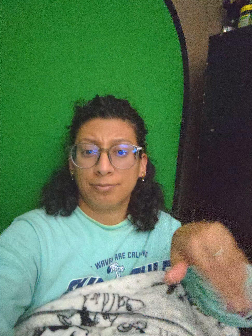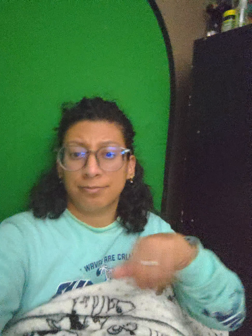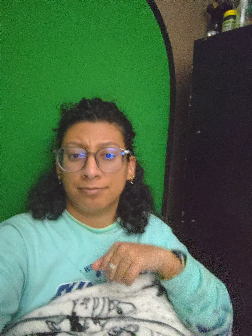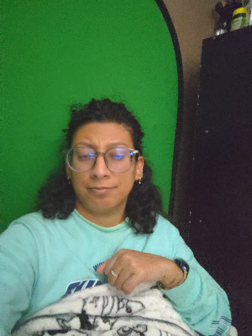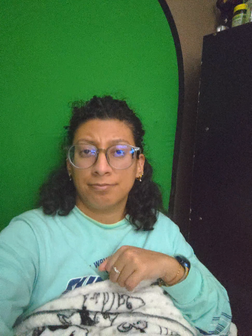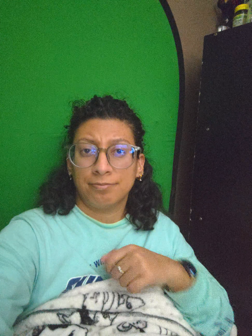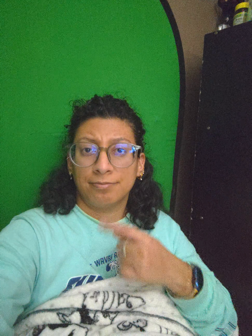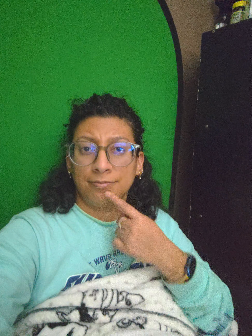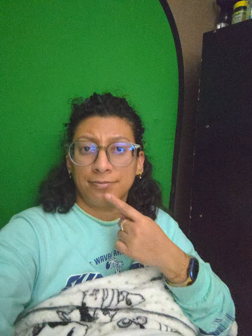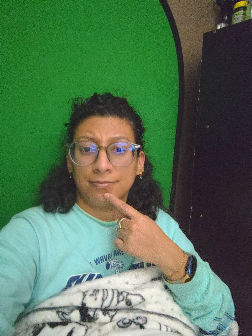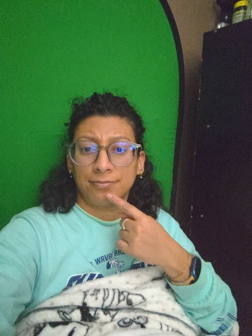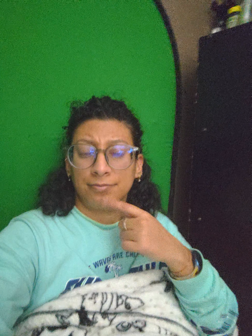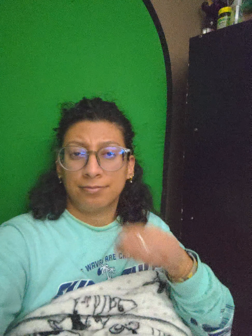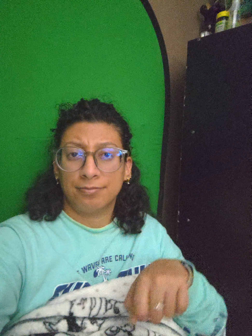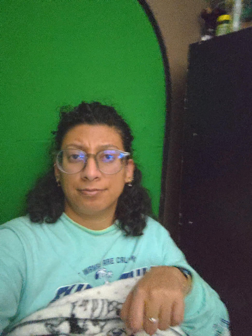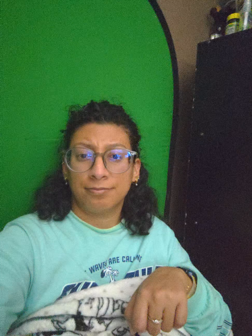say